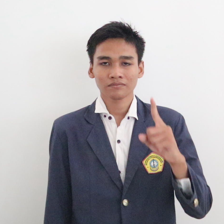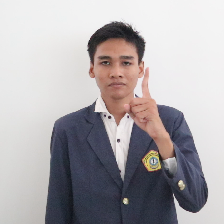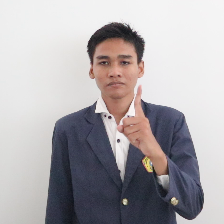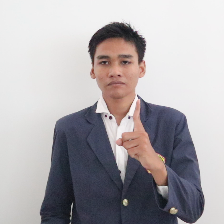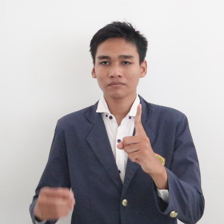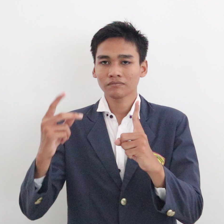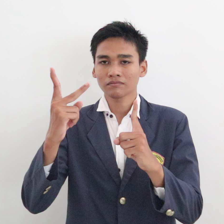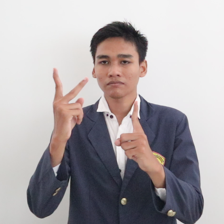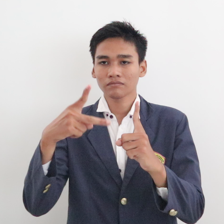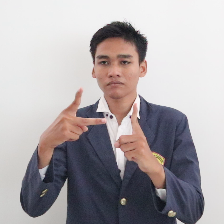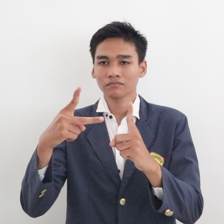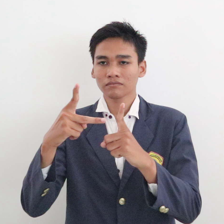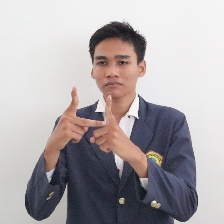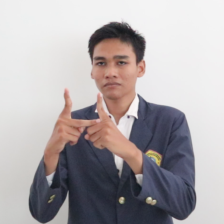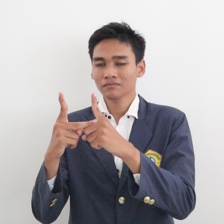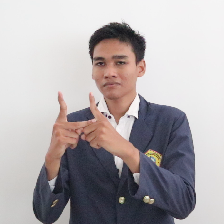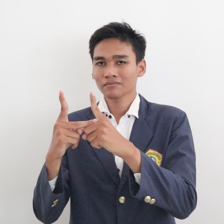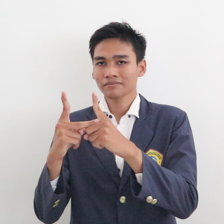H